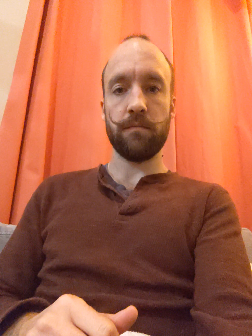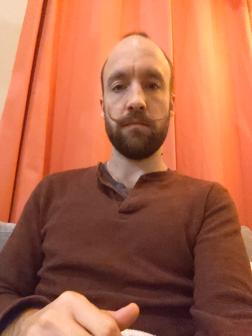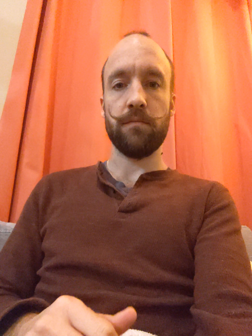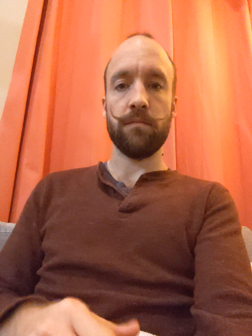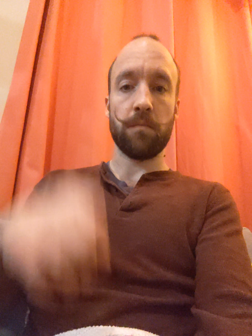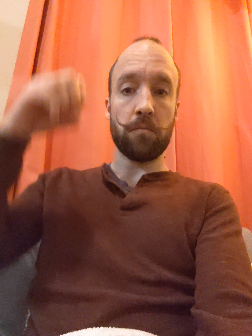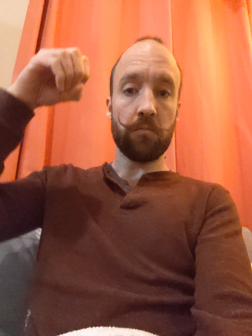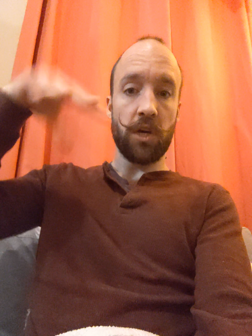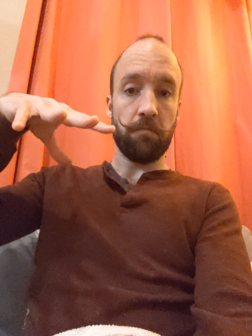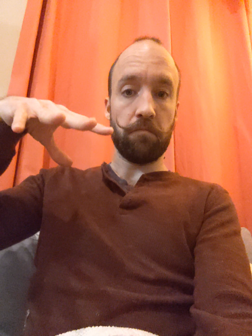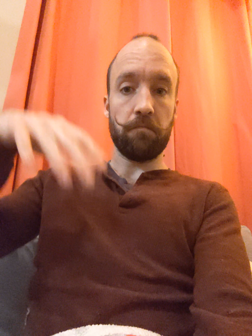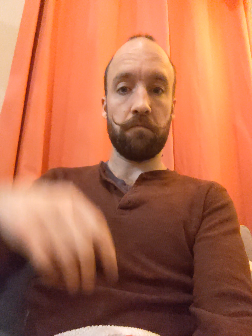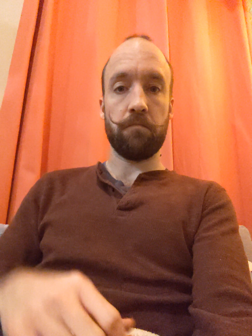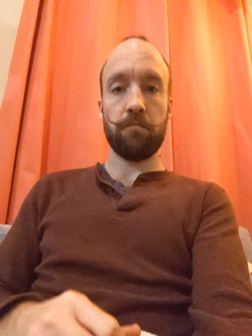drop